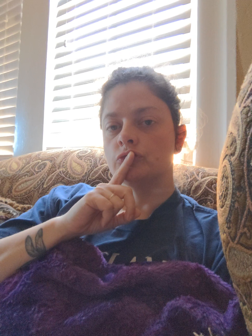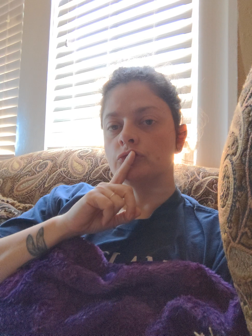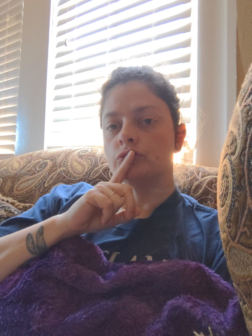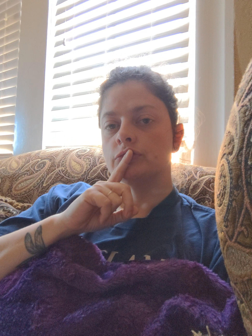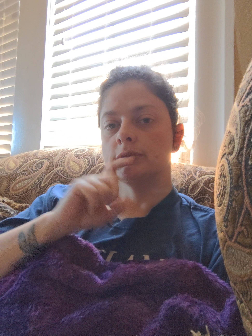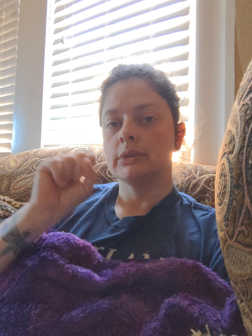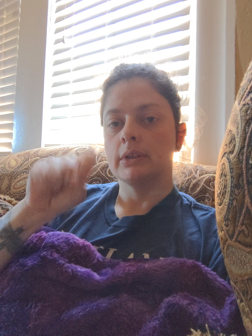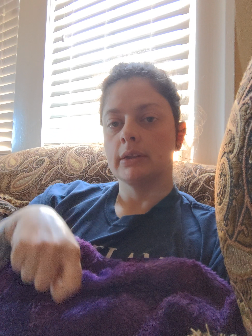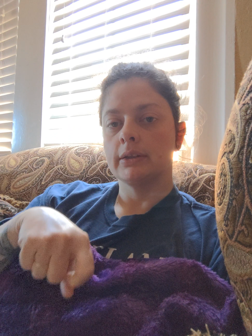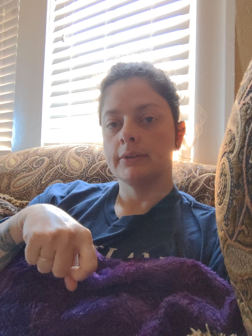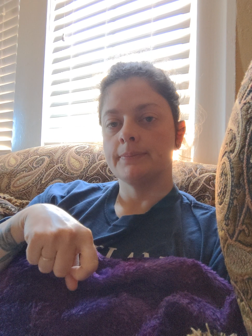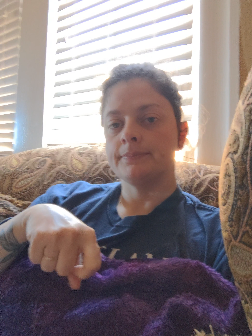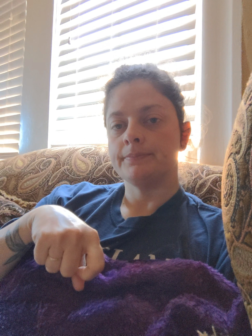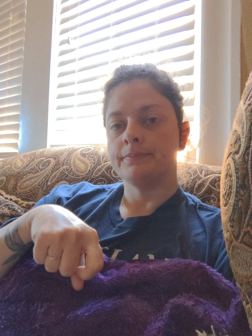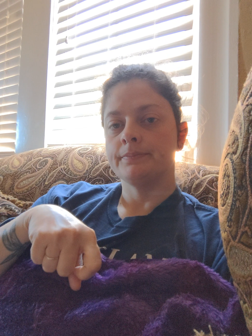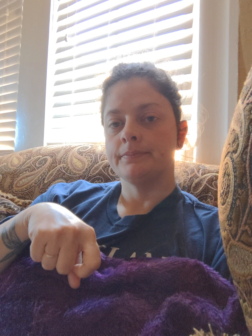can